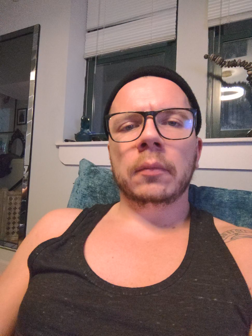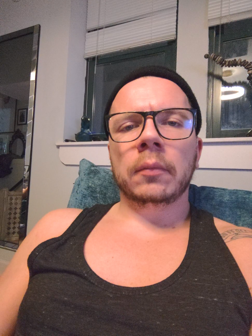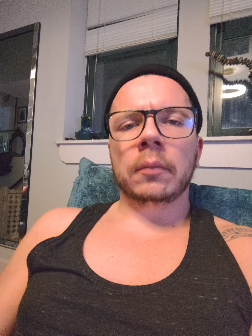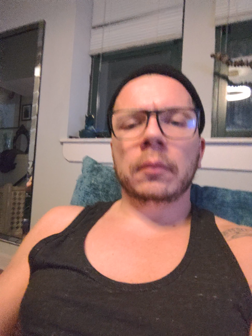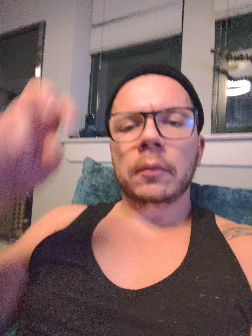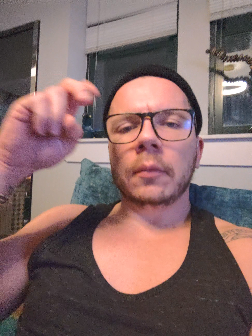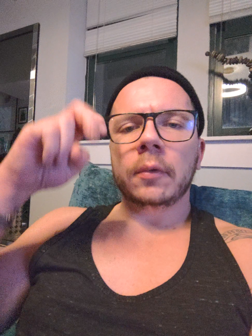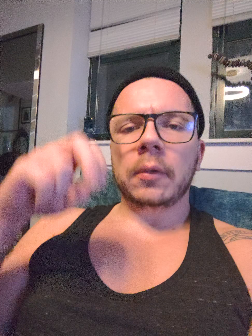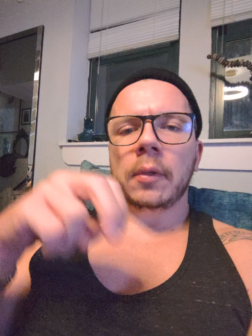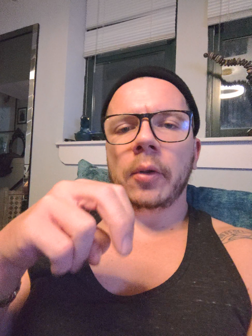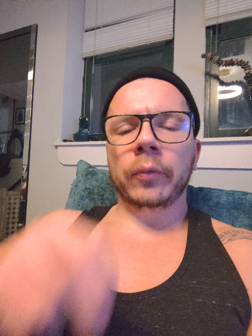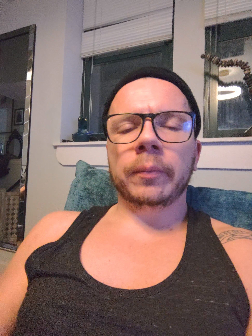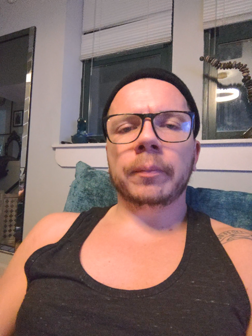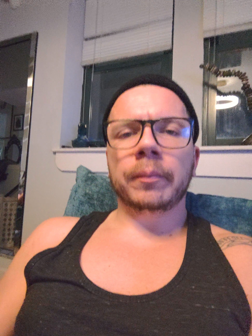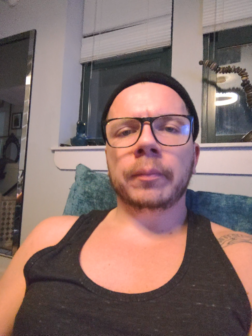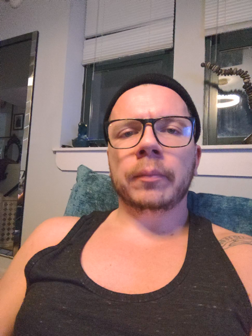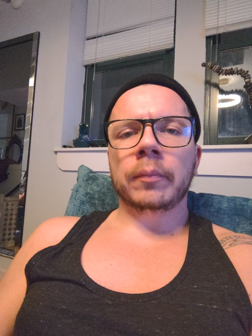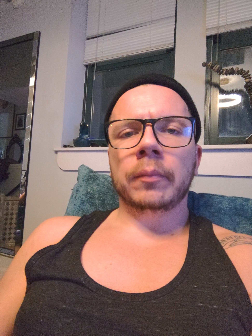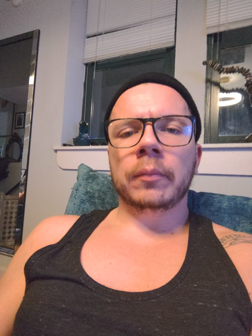stairs